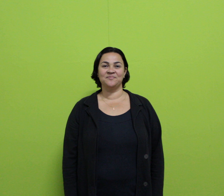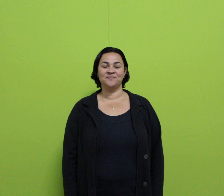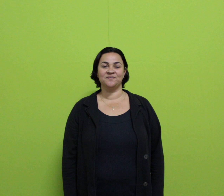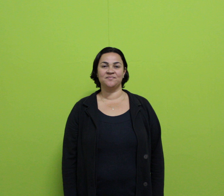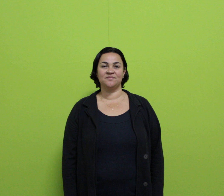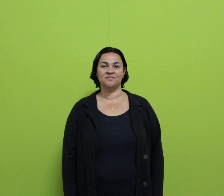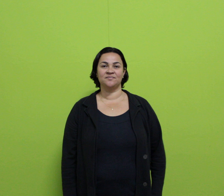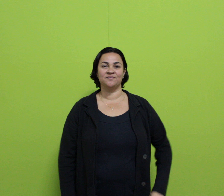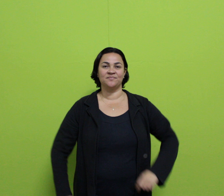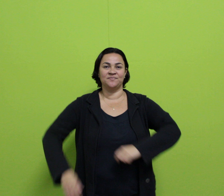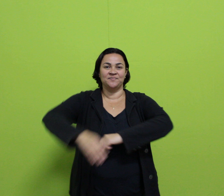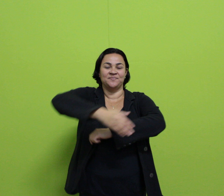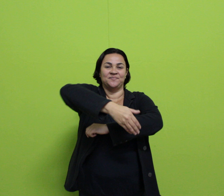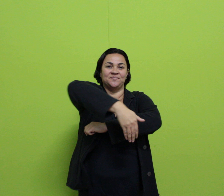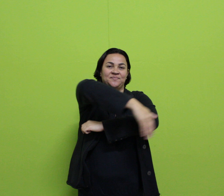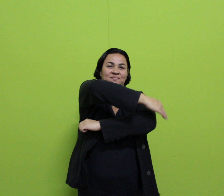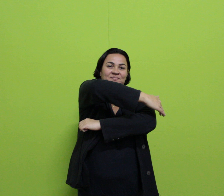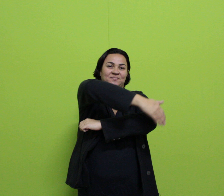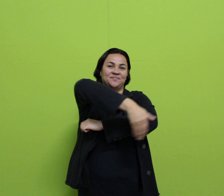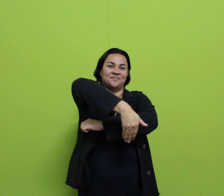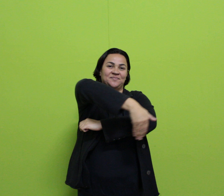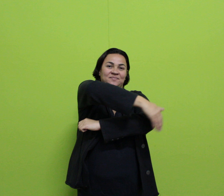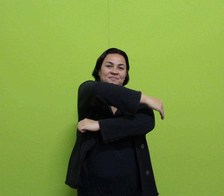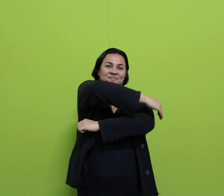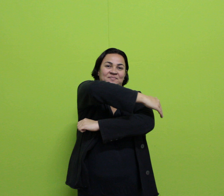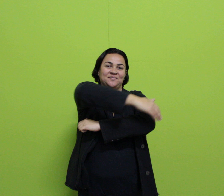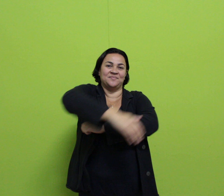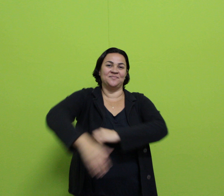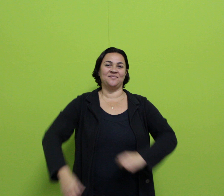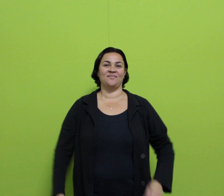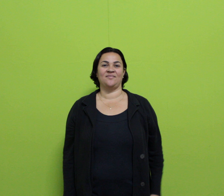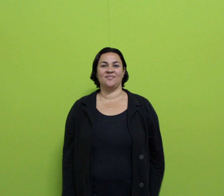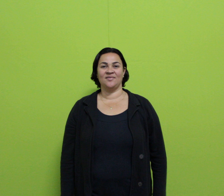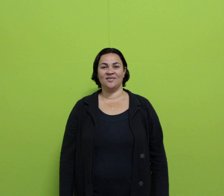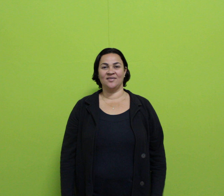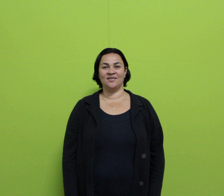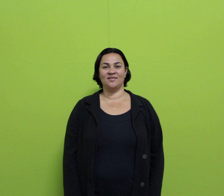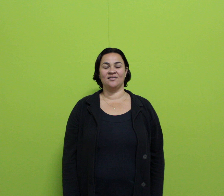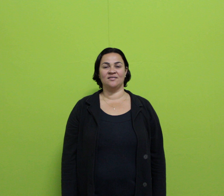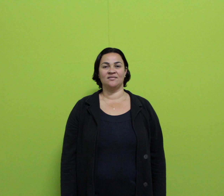esquina